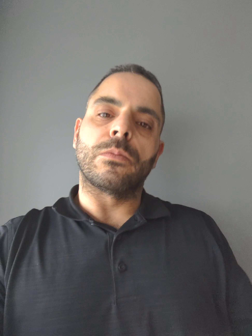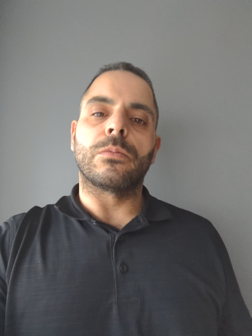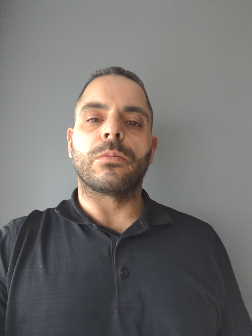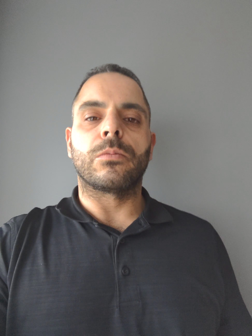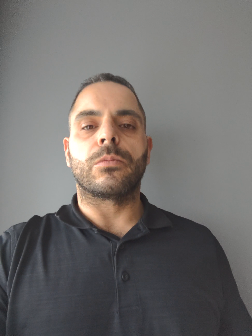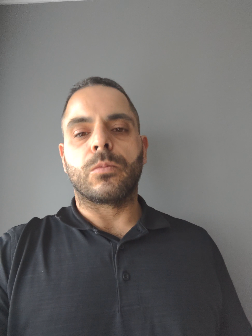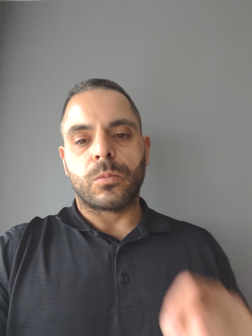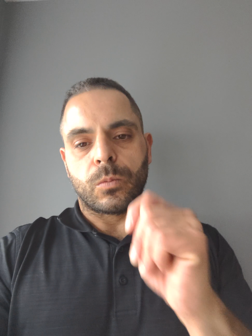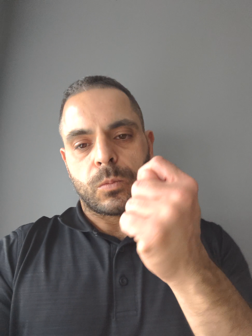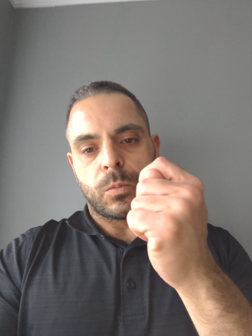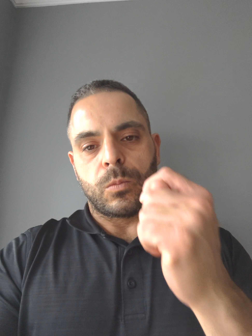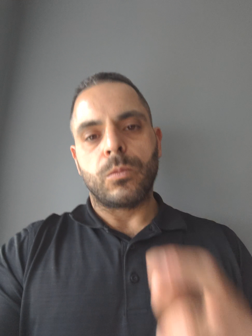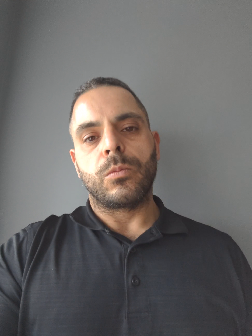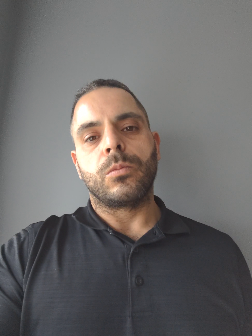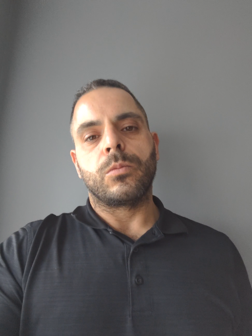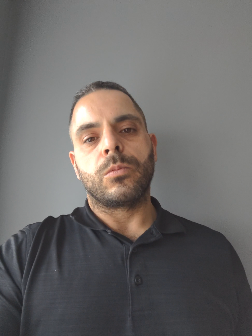toy